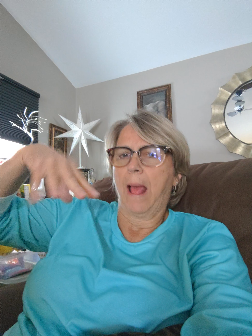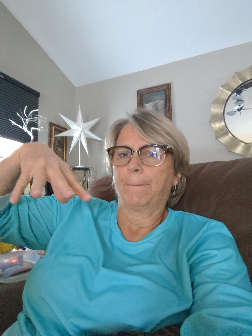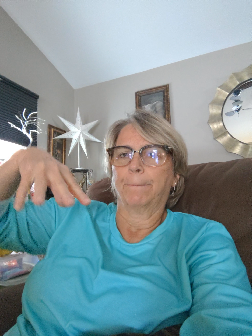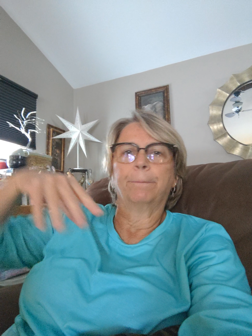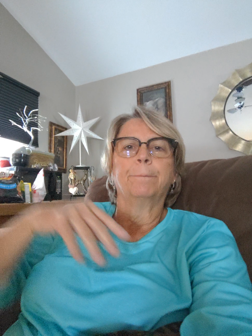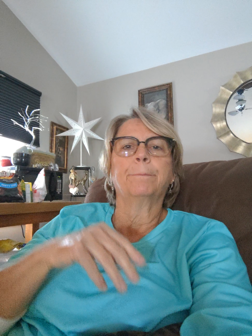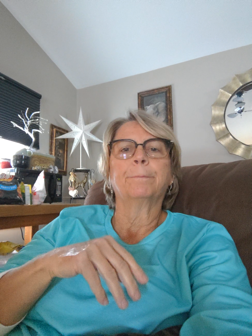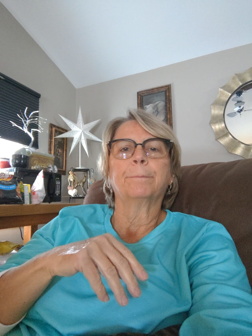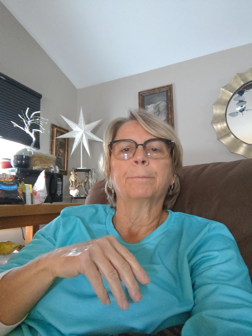lamp